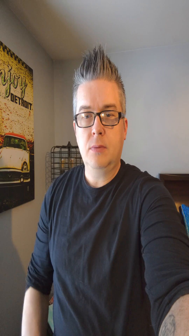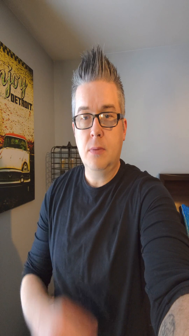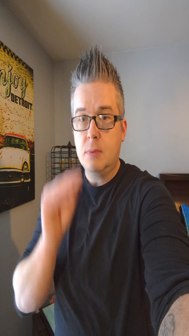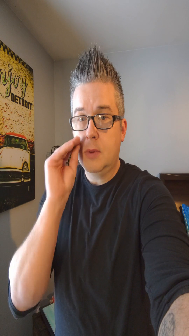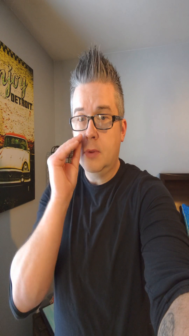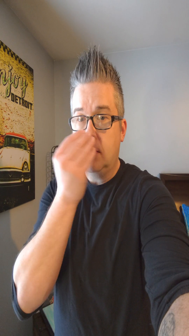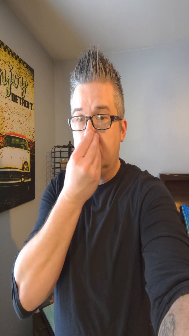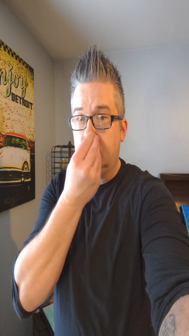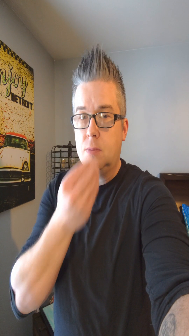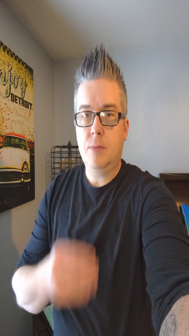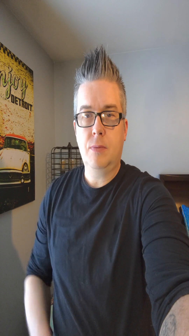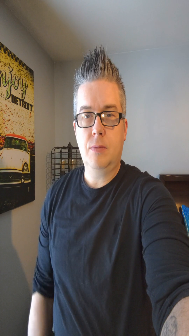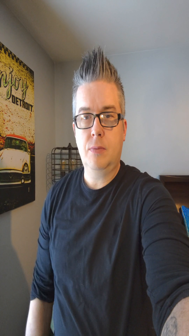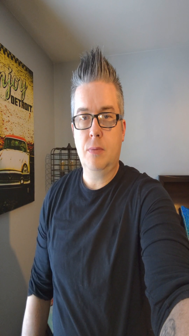flower